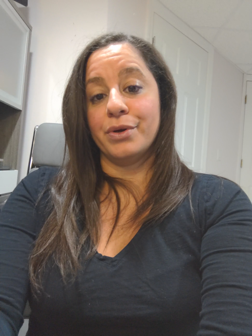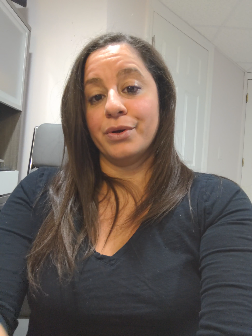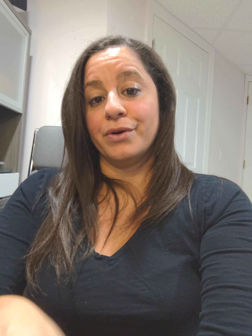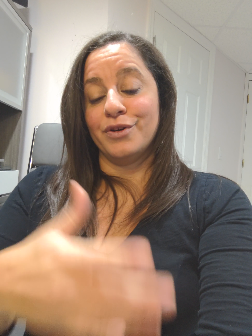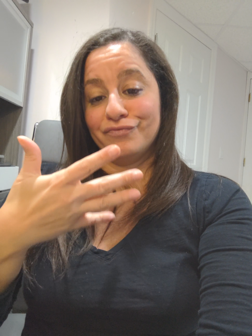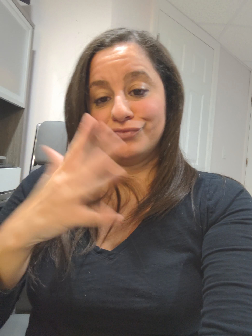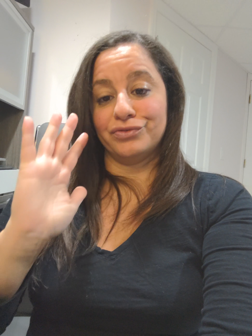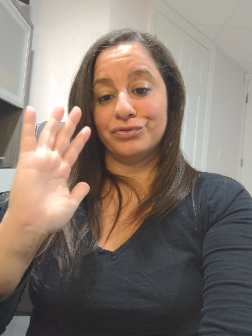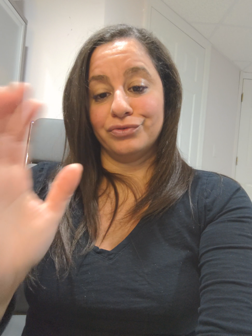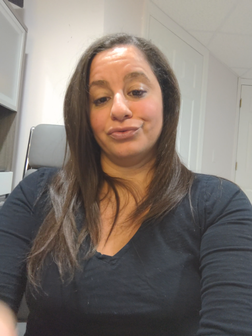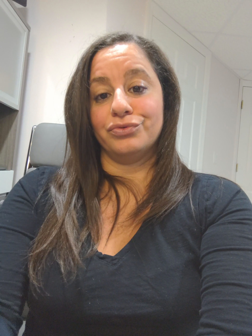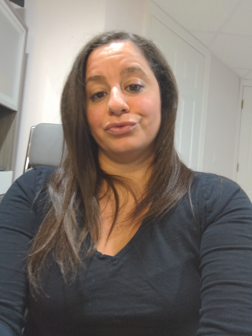finish